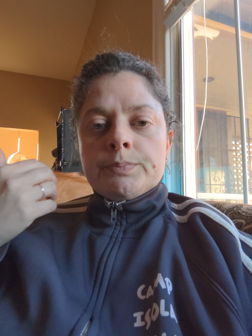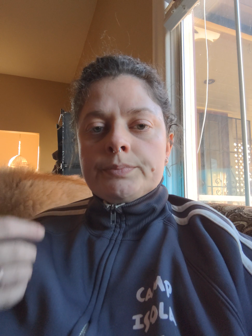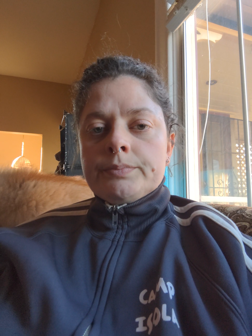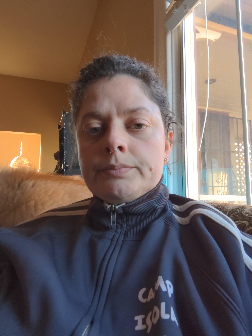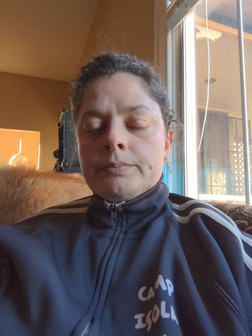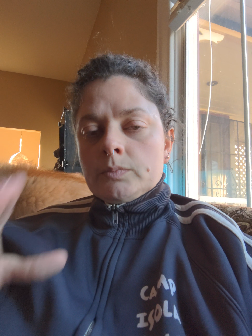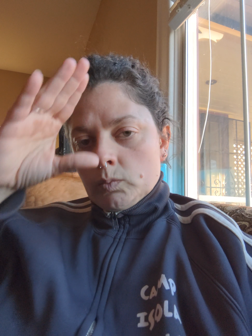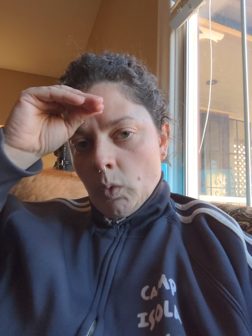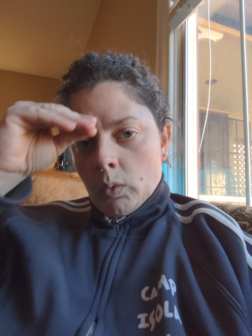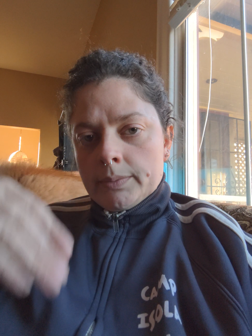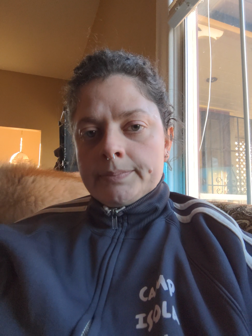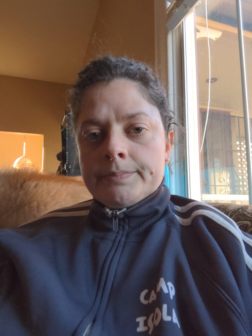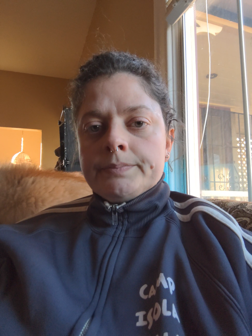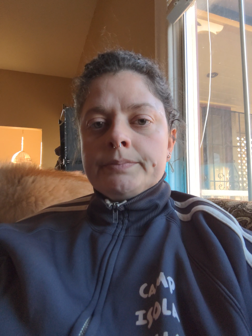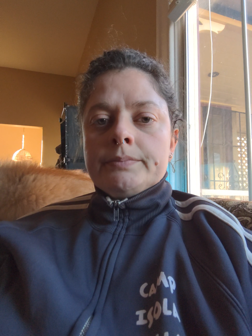boy